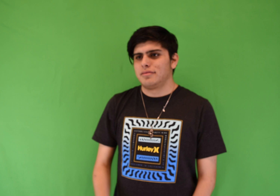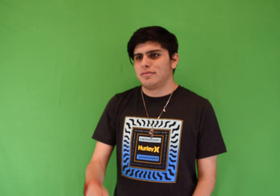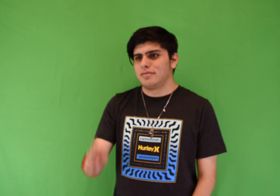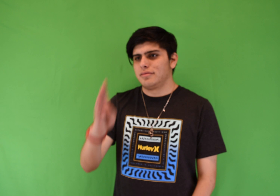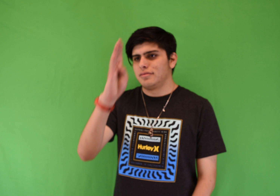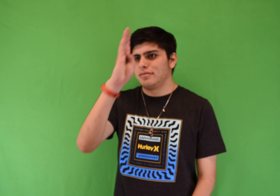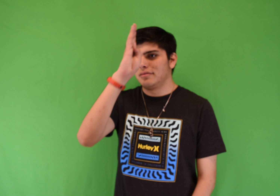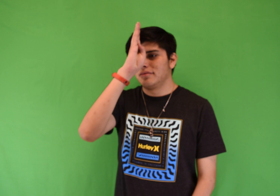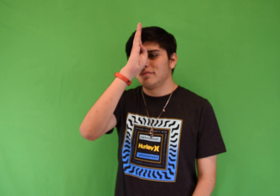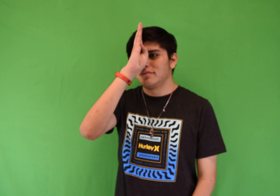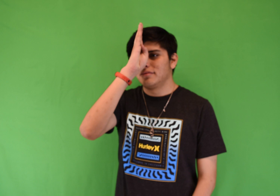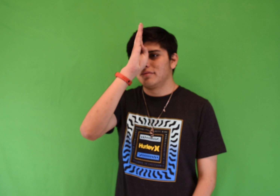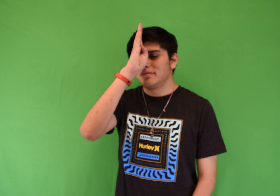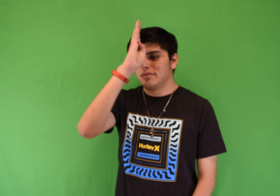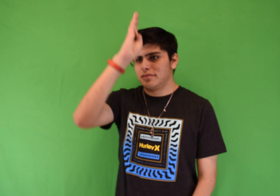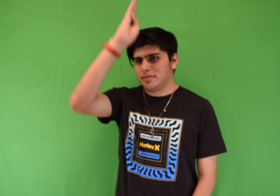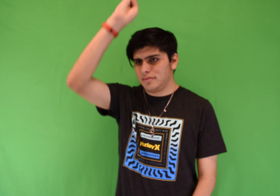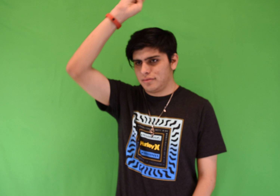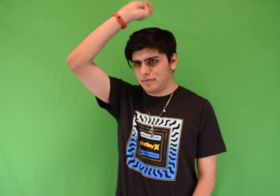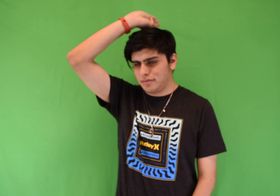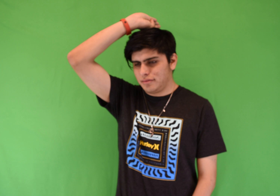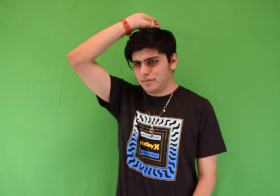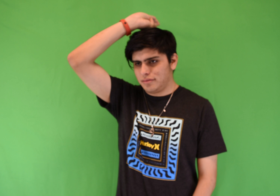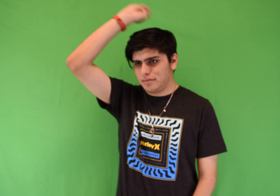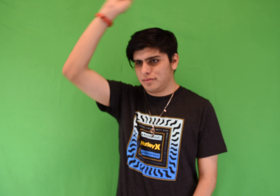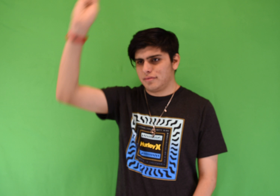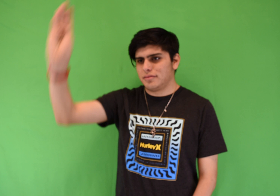bomberos